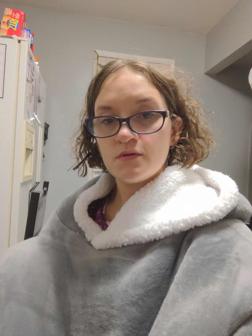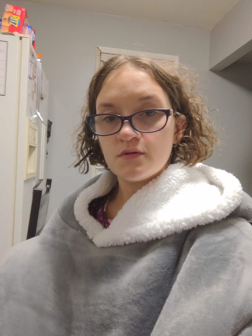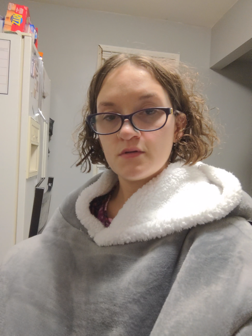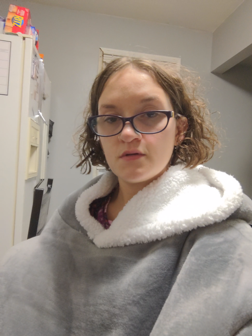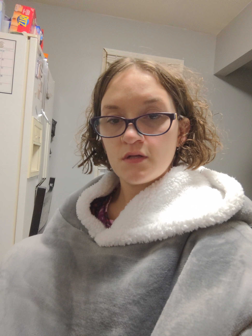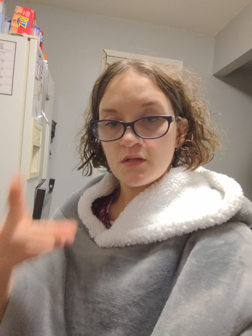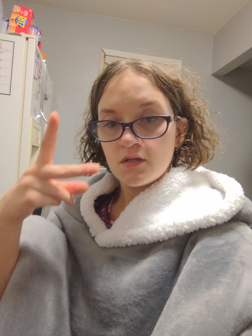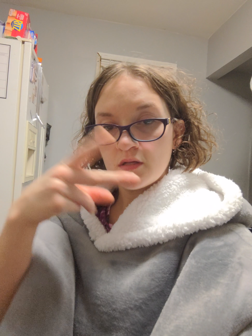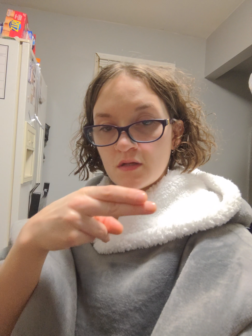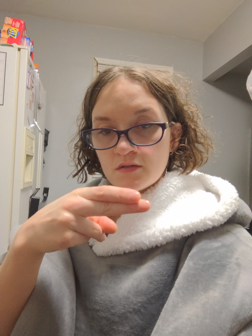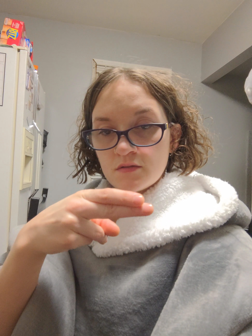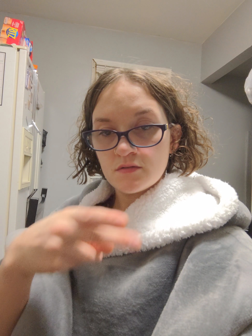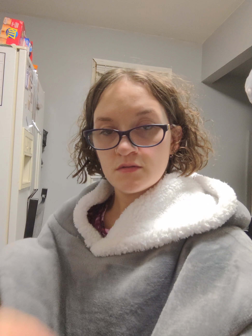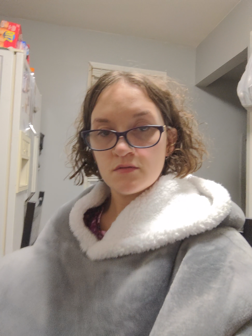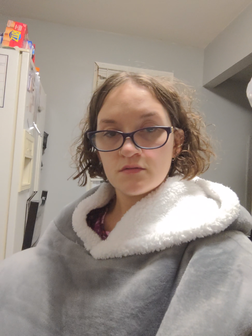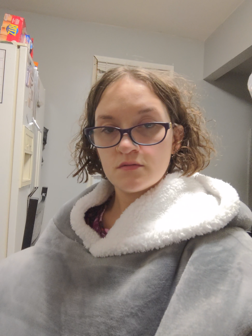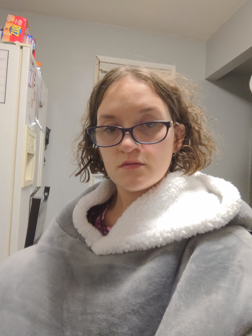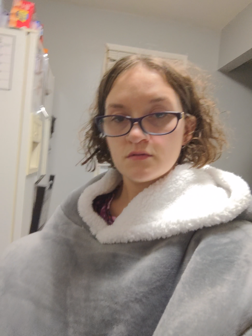cut